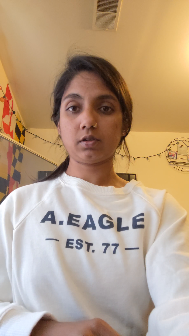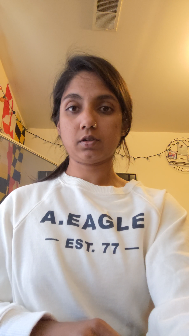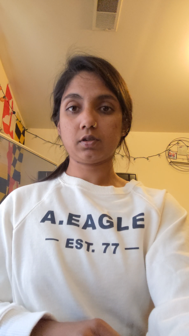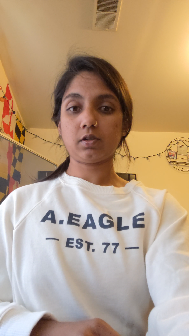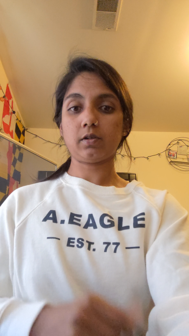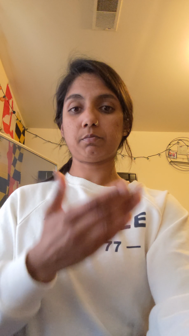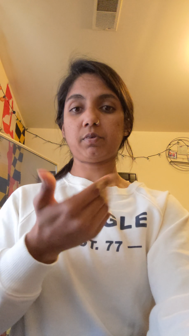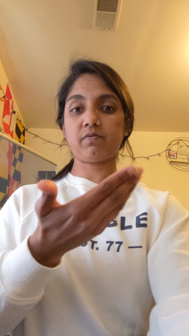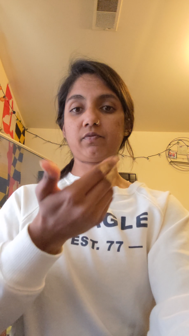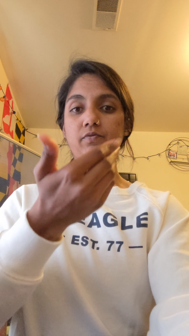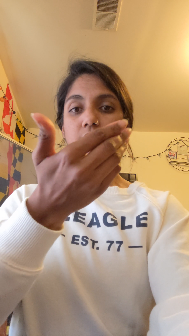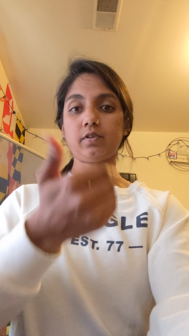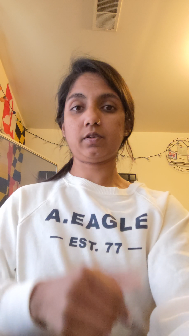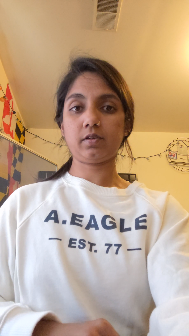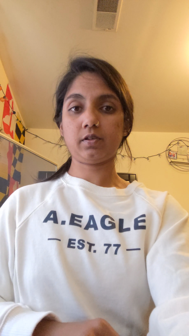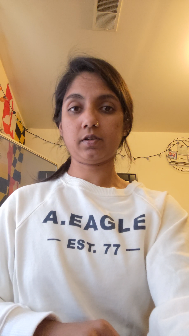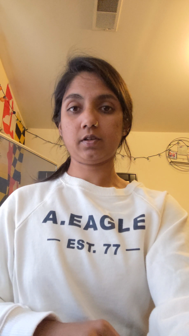butterfly